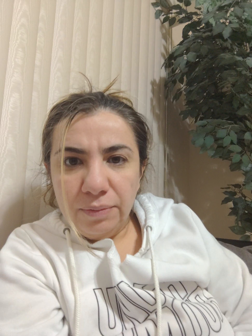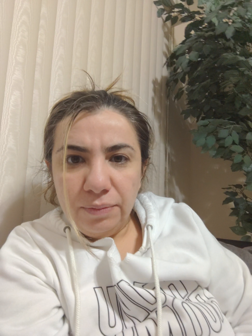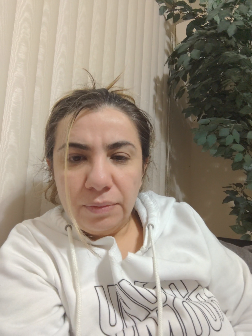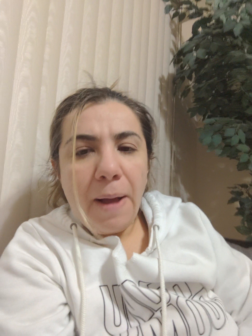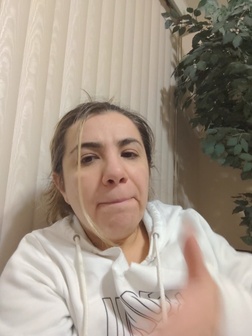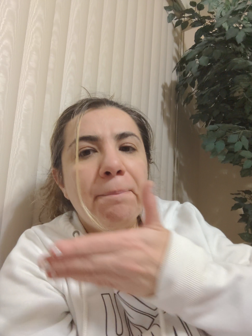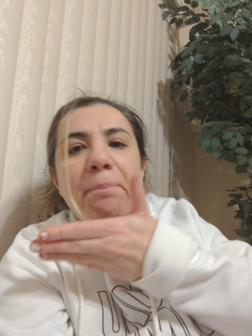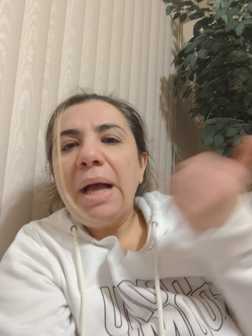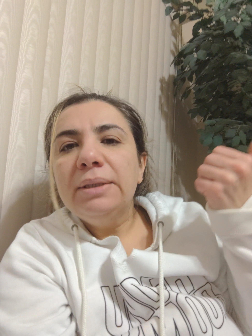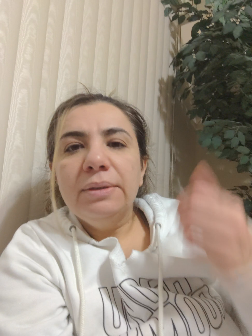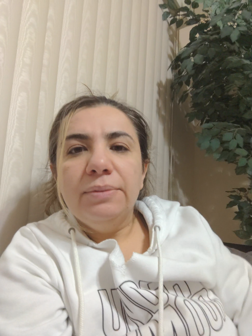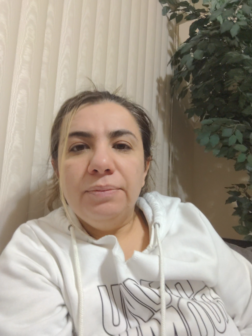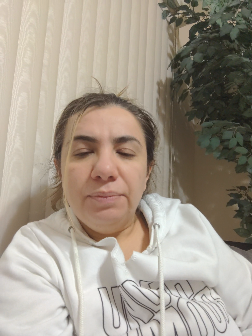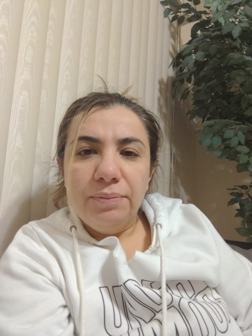better